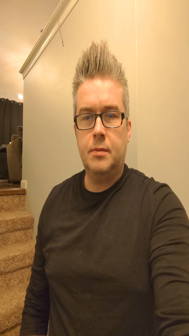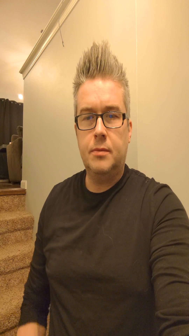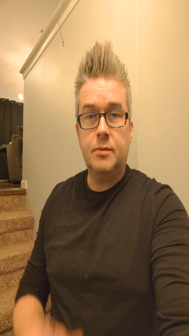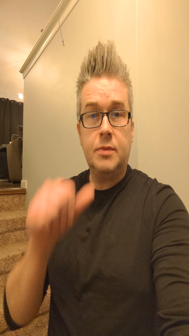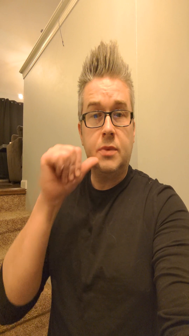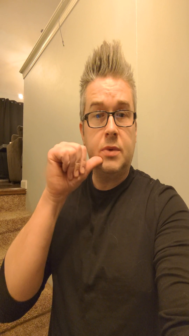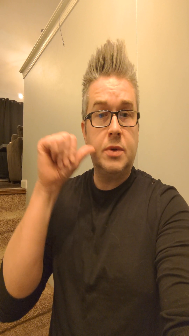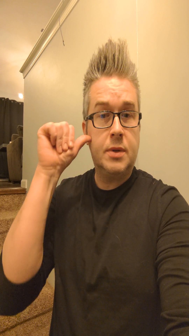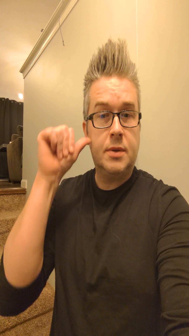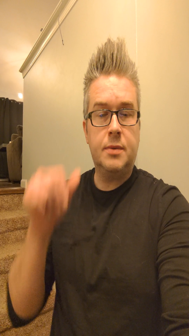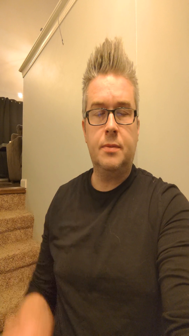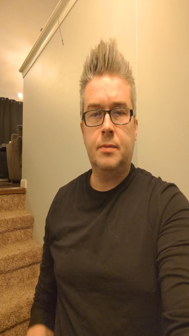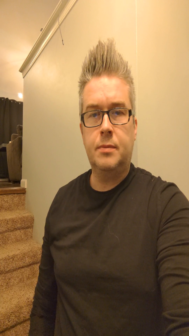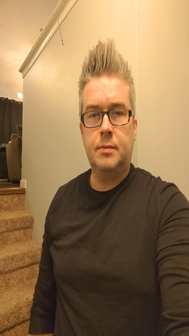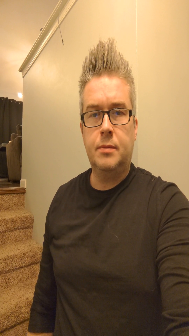yesterday